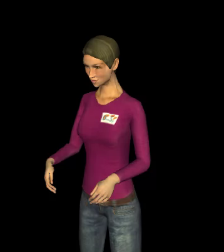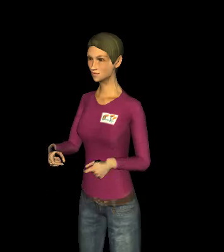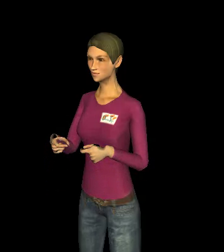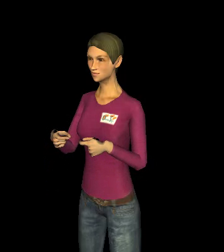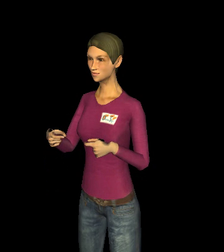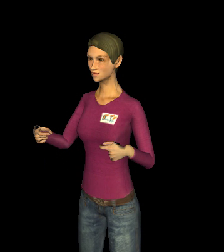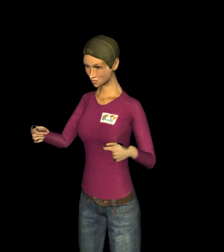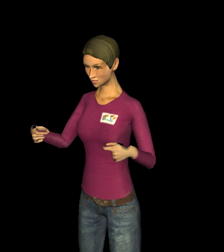واسع